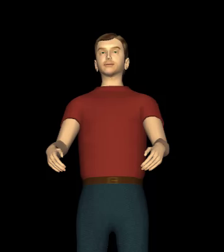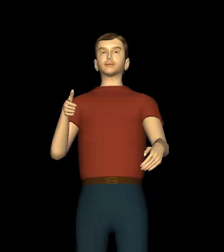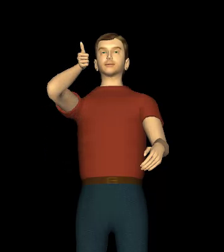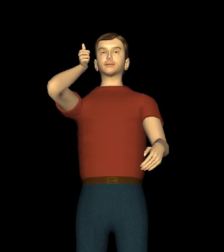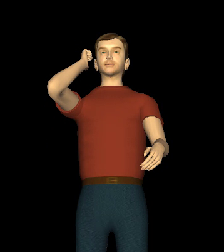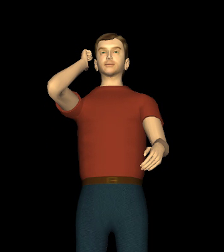أمس